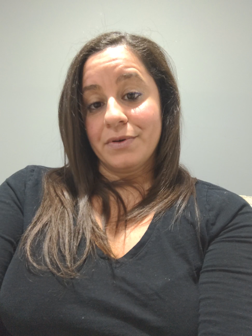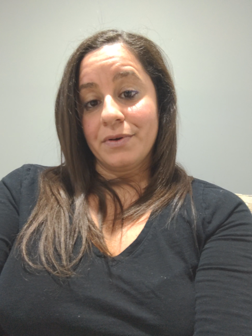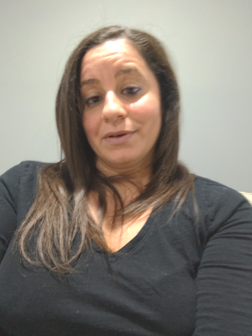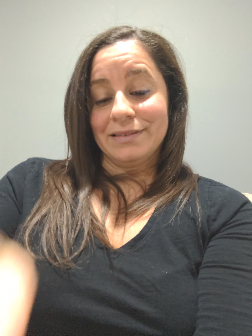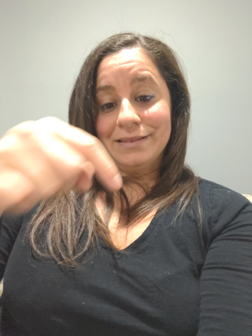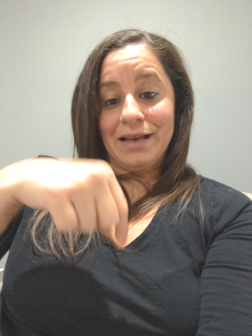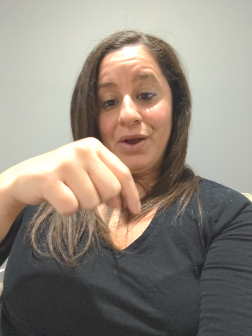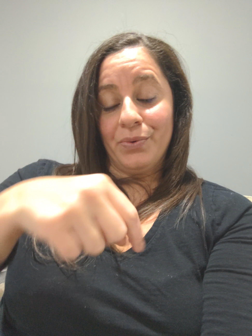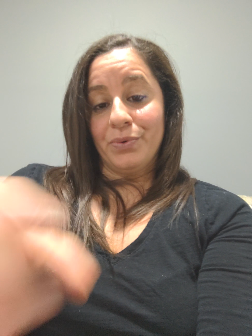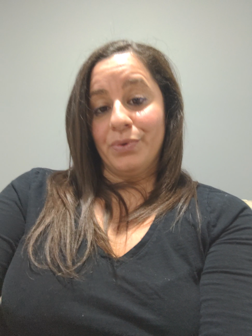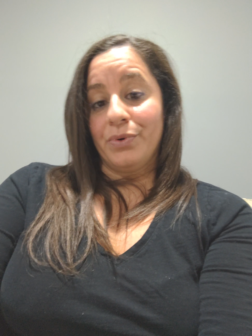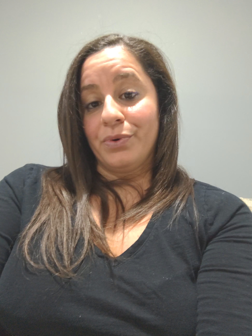down